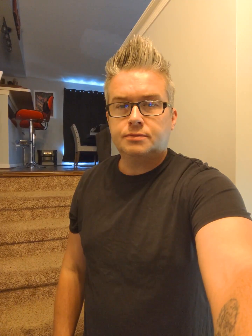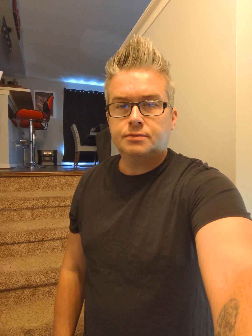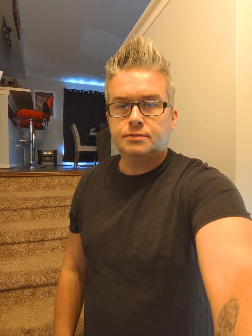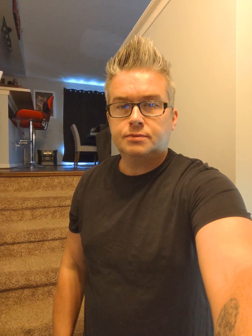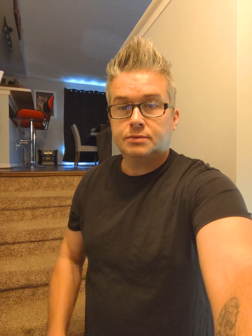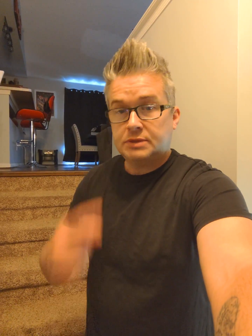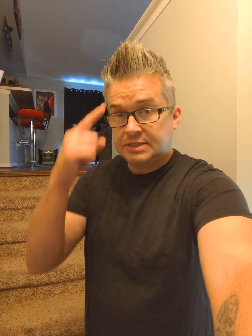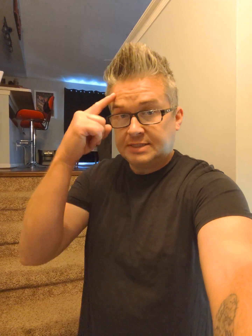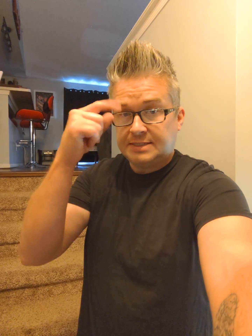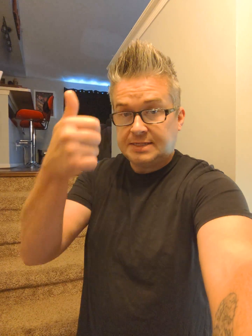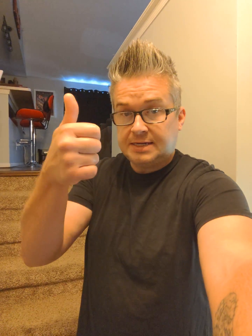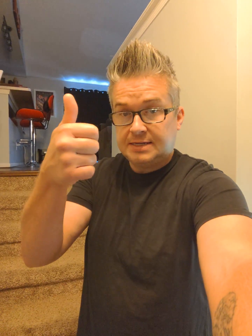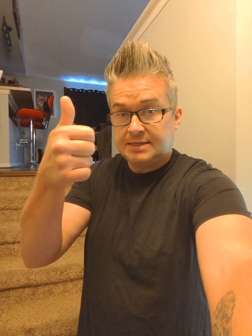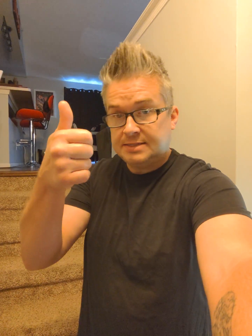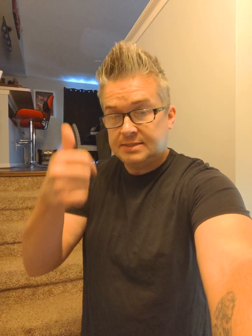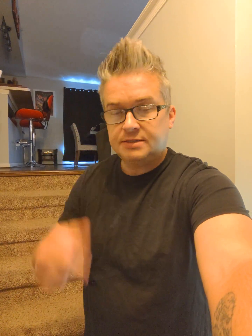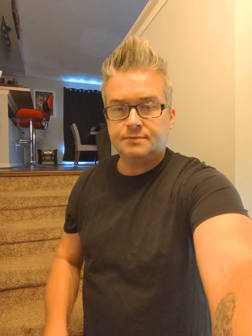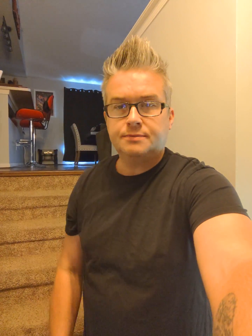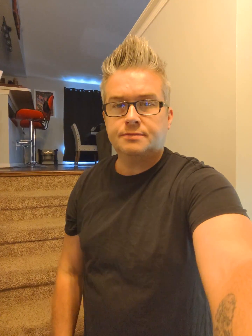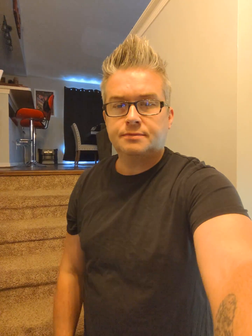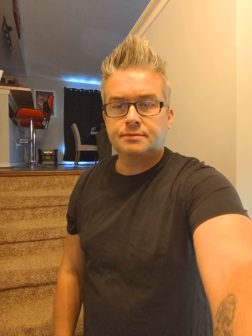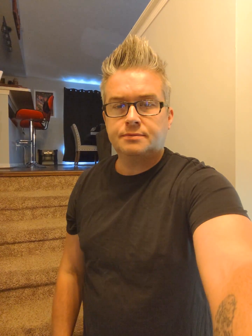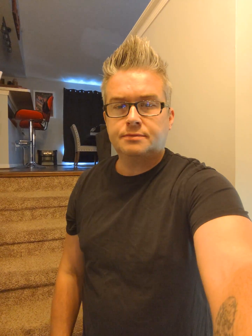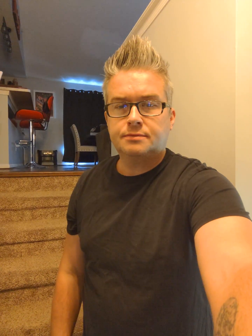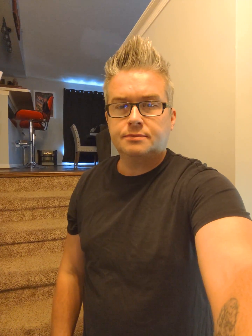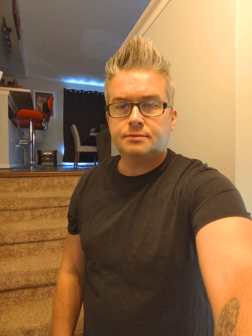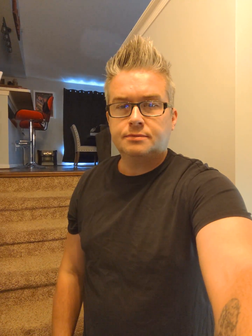dime